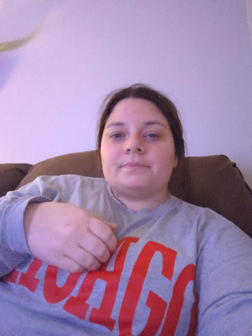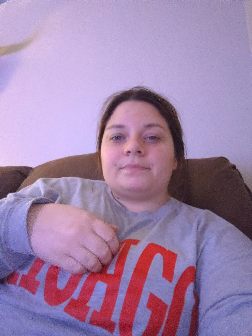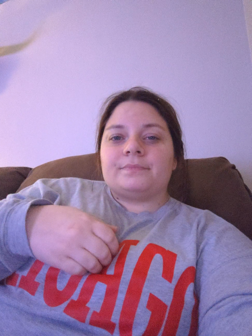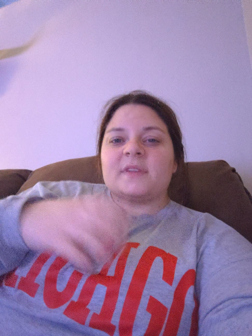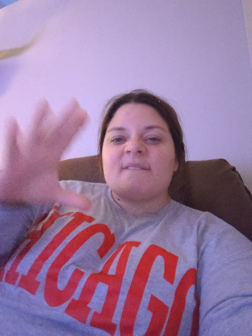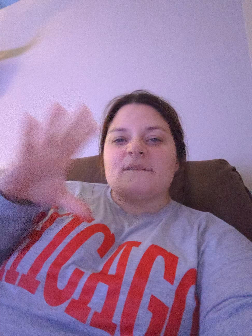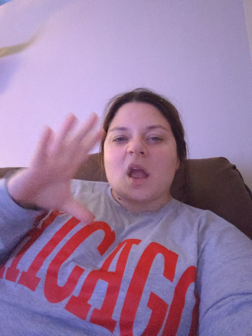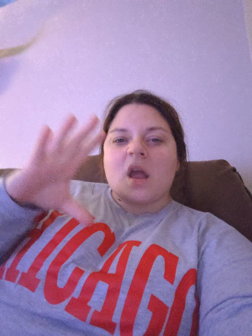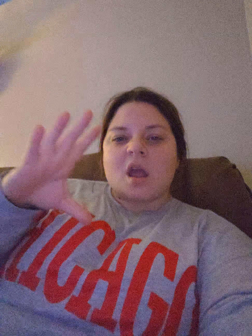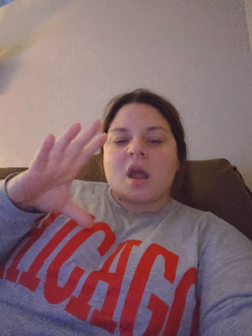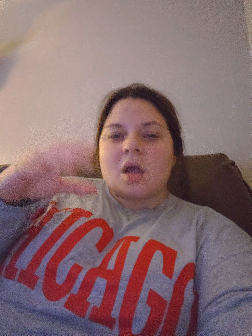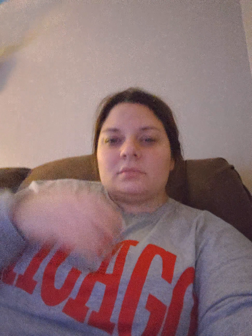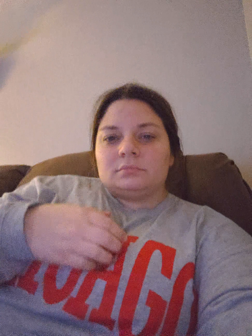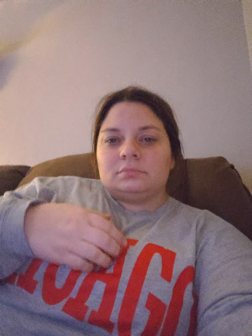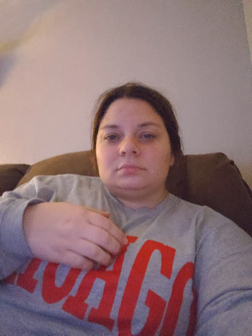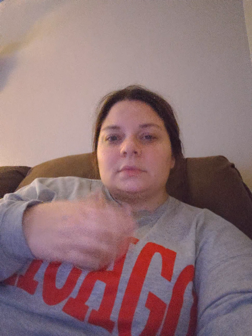fine